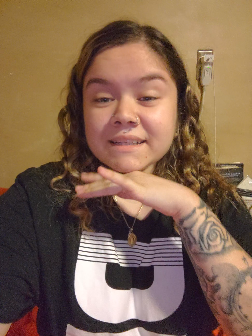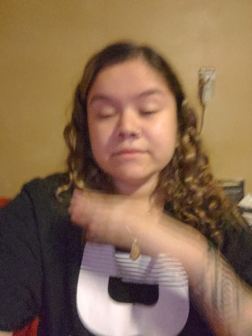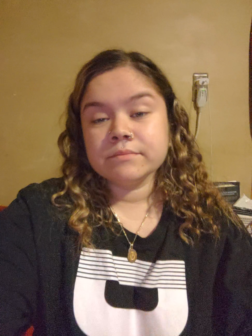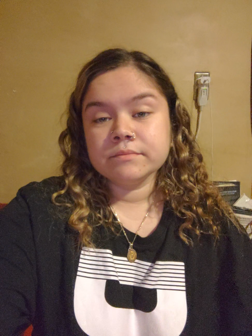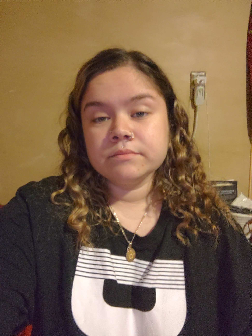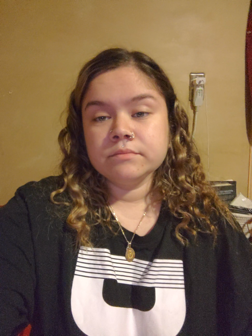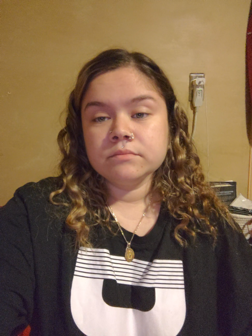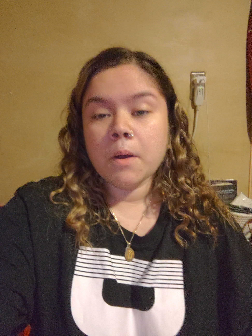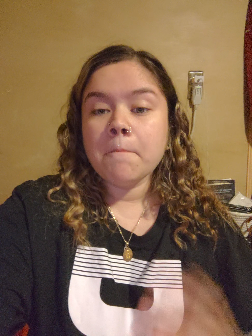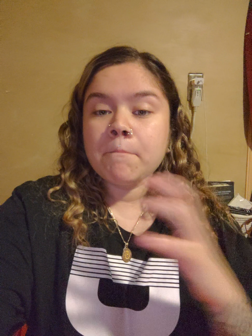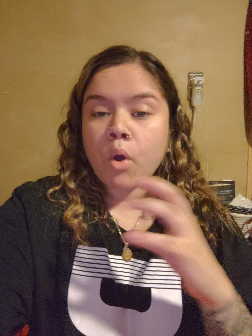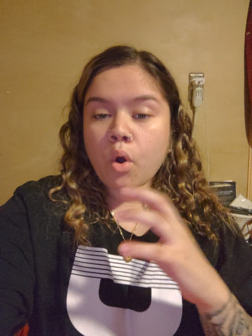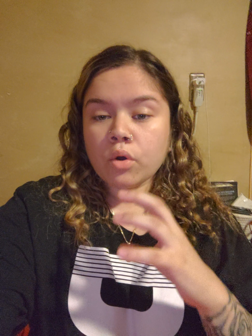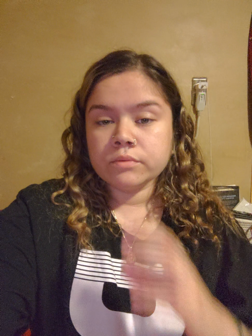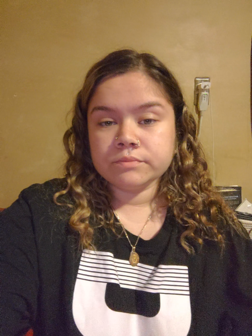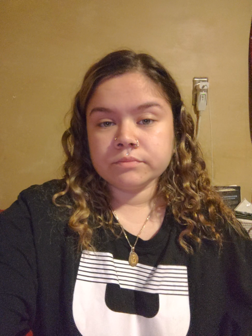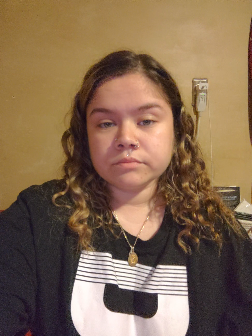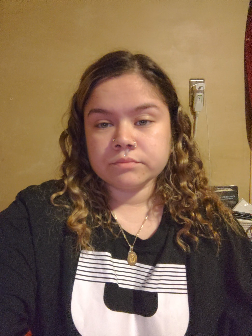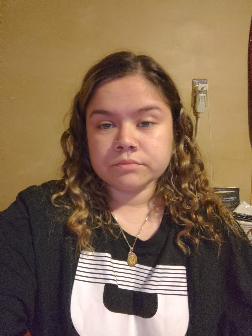ball